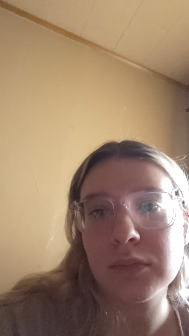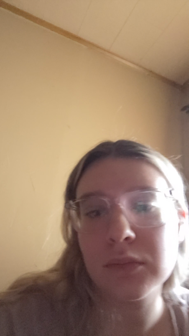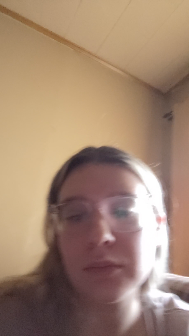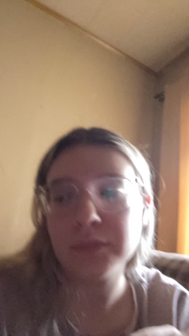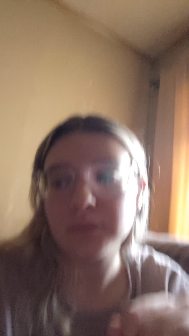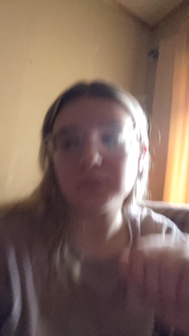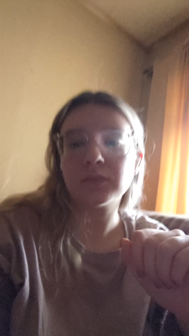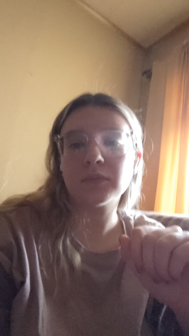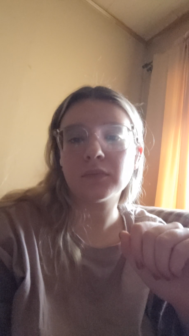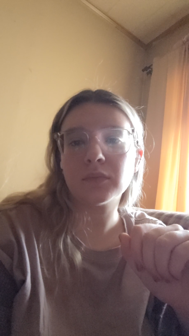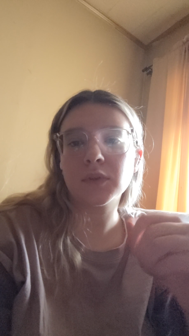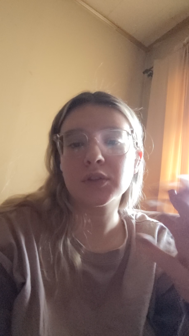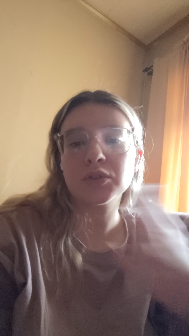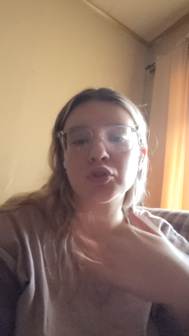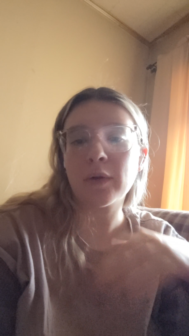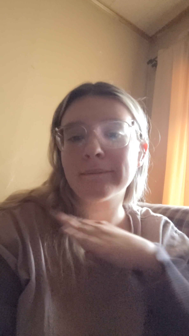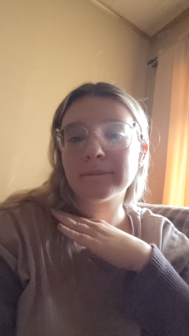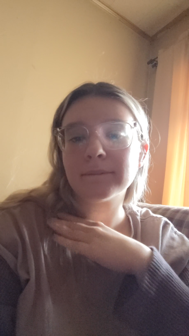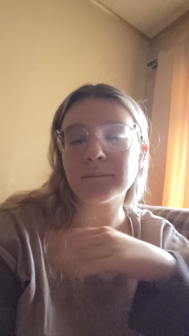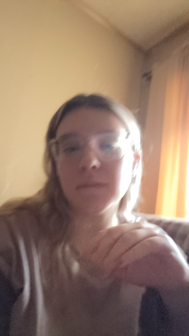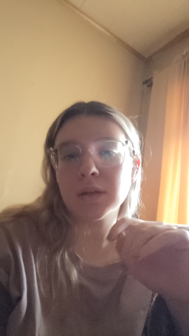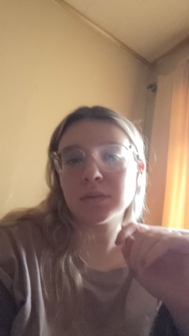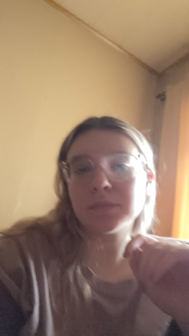scarf